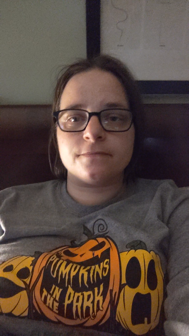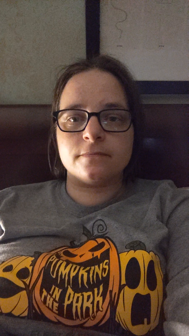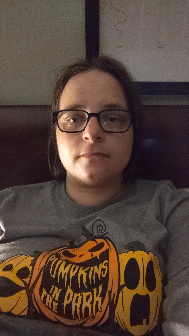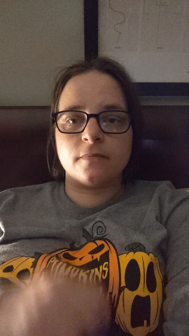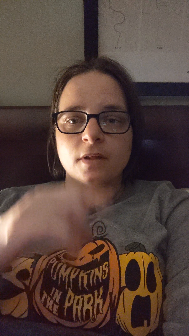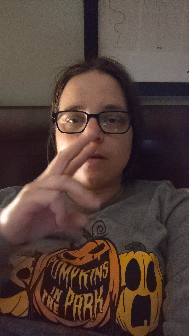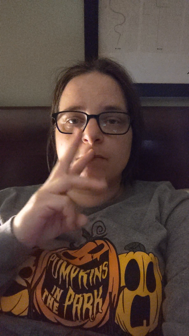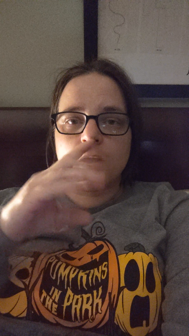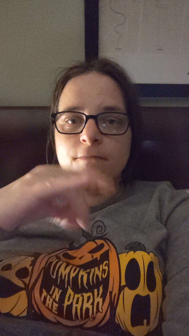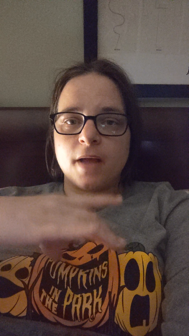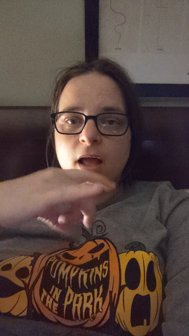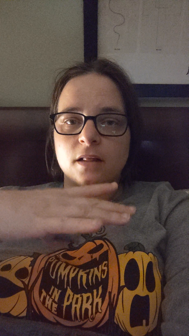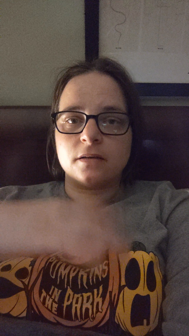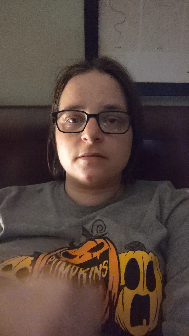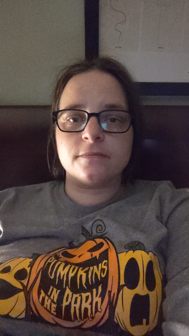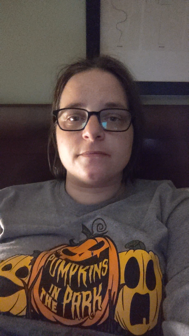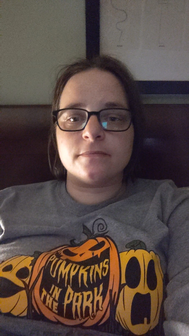melon